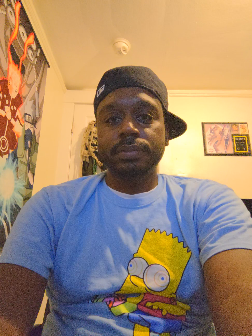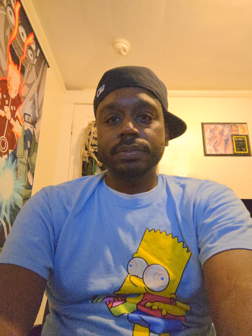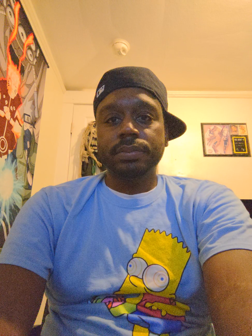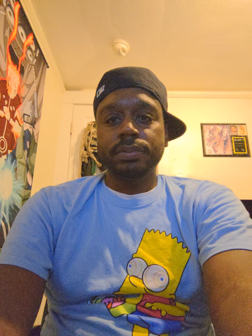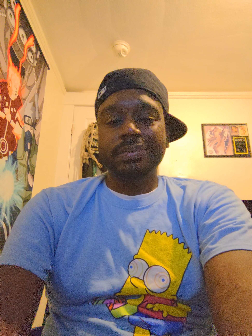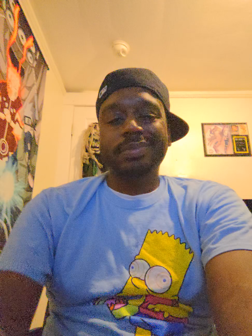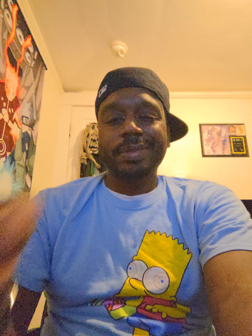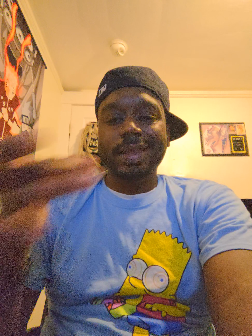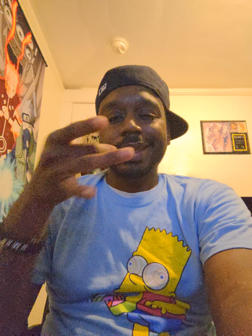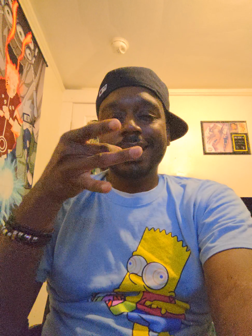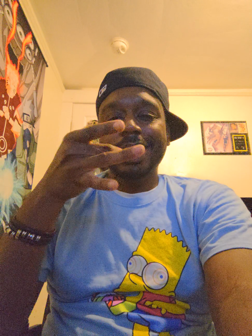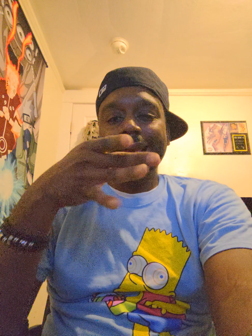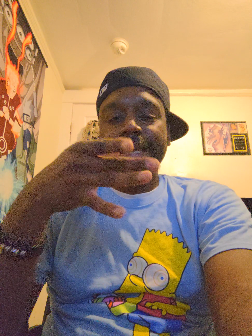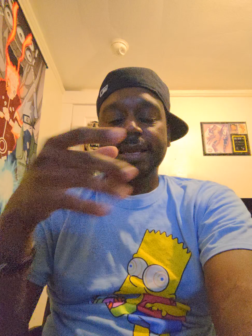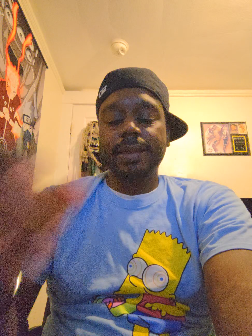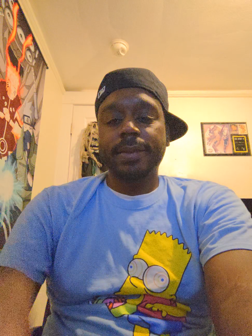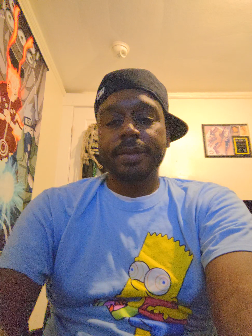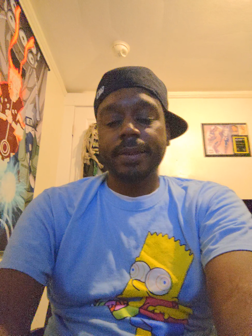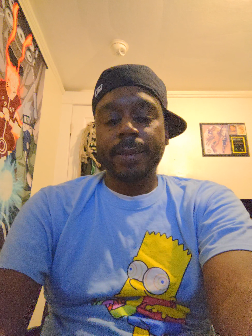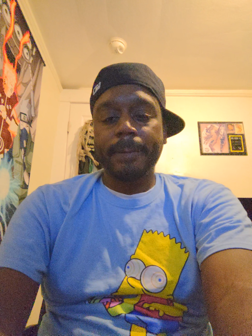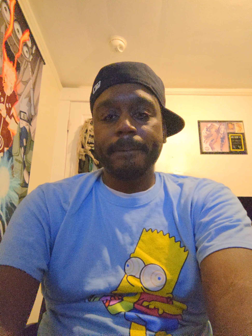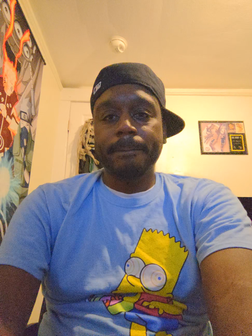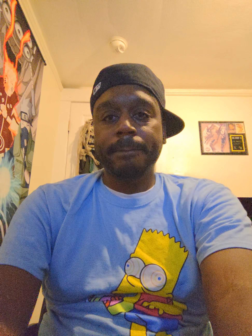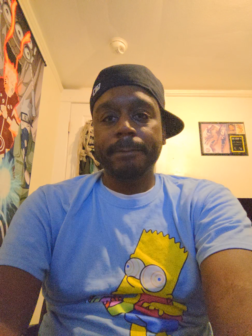hate